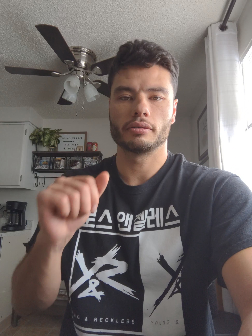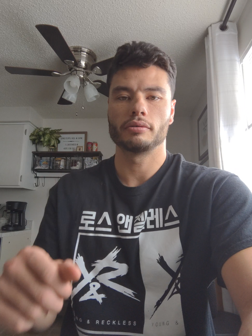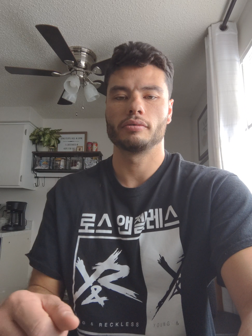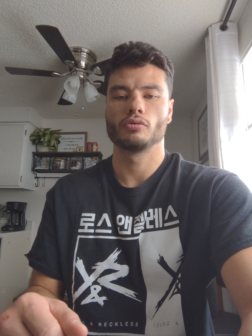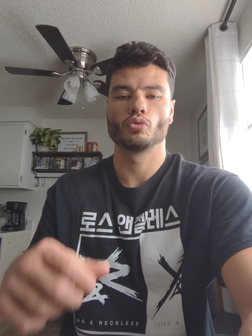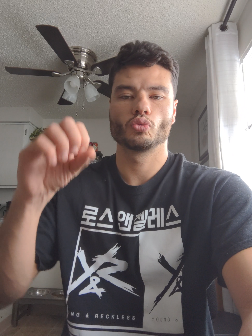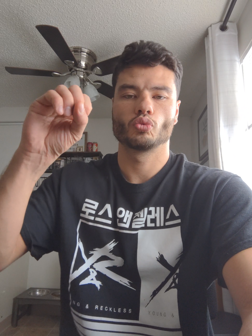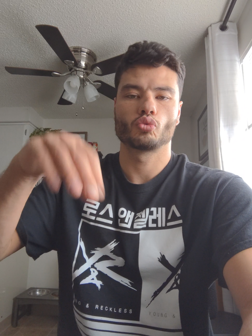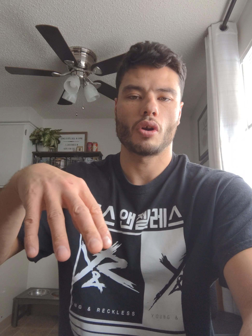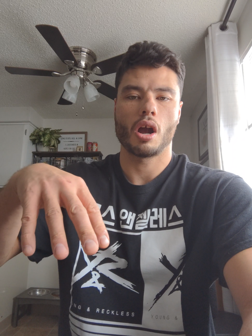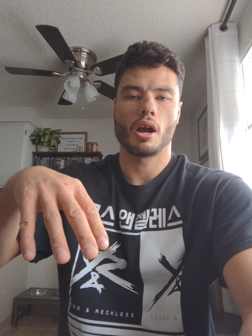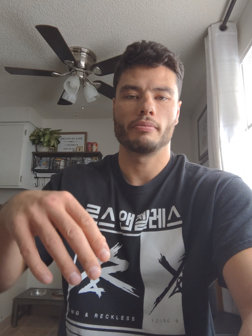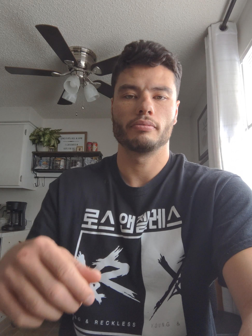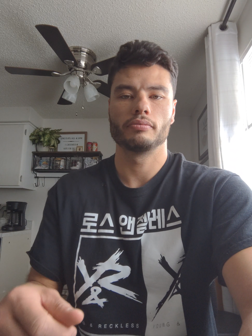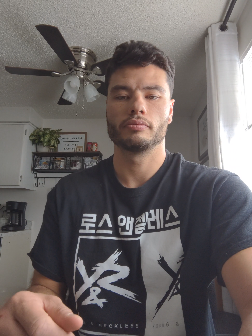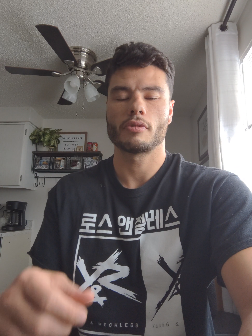drop